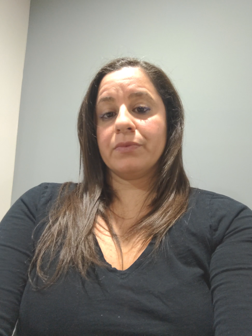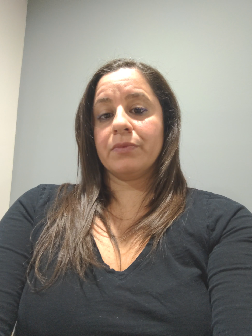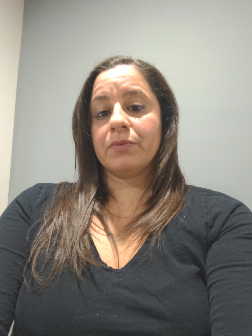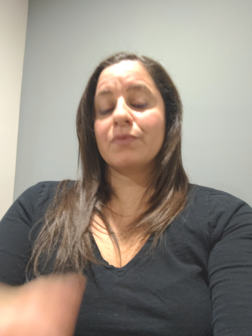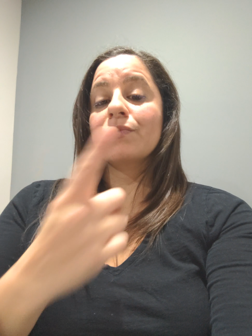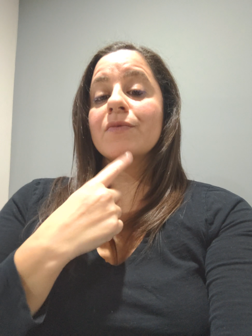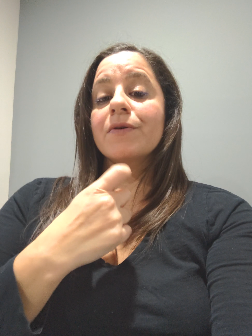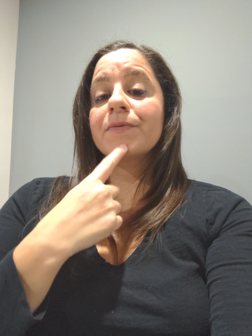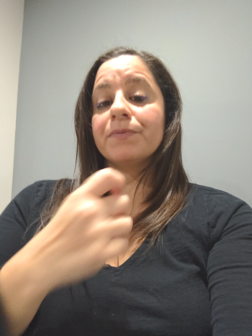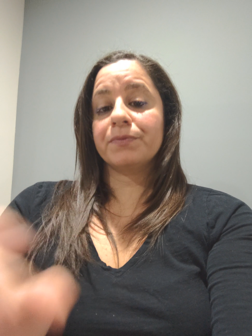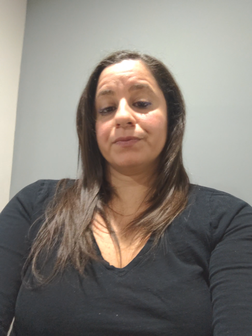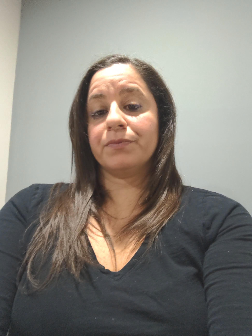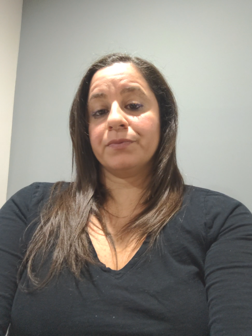red